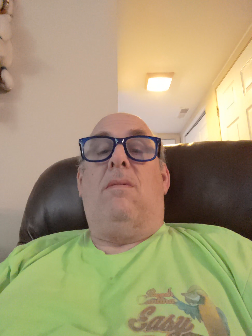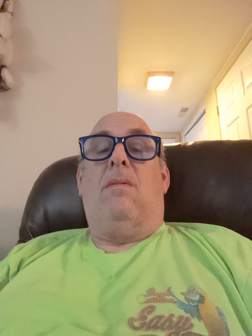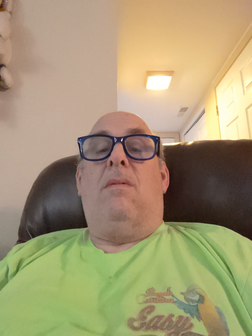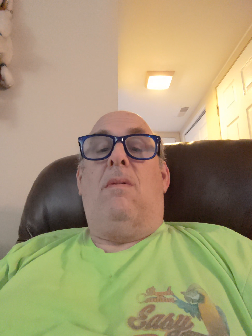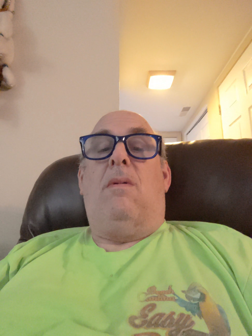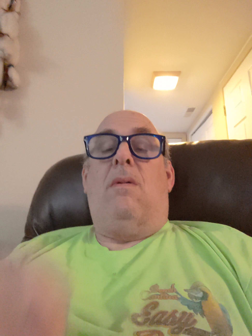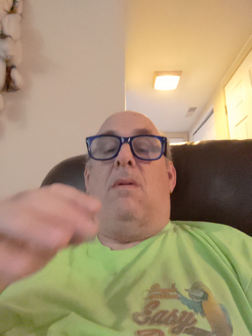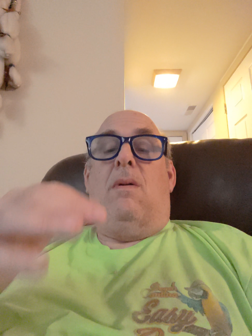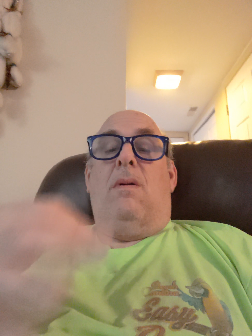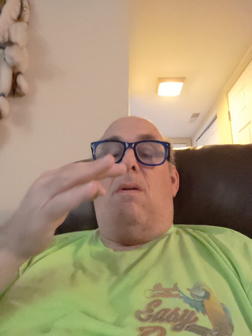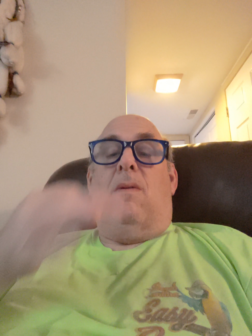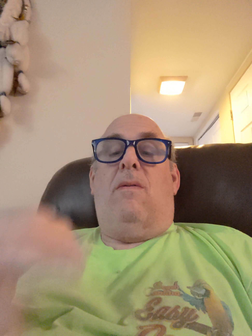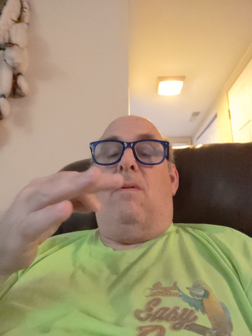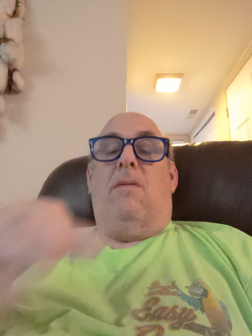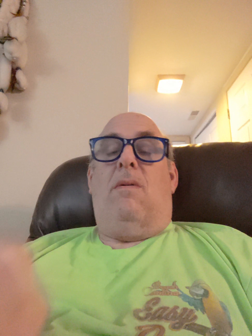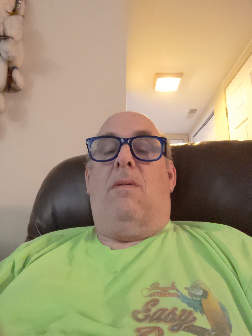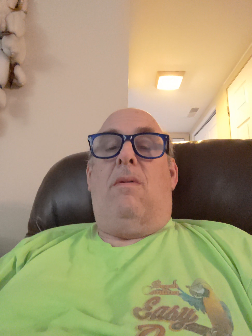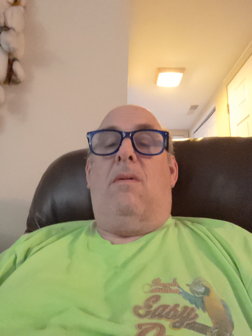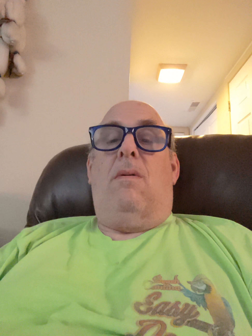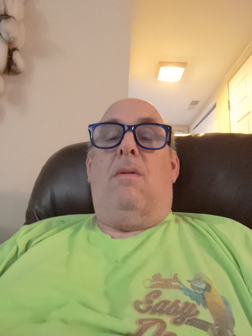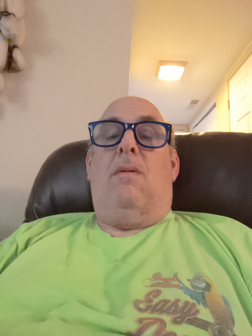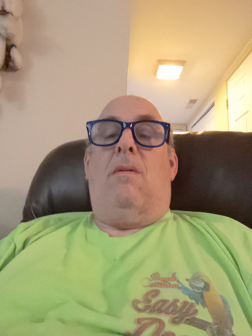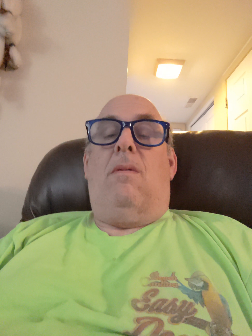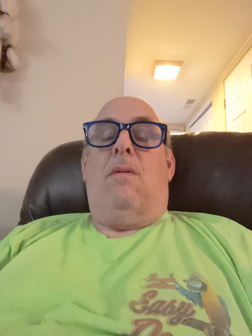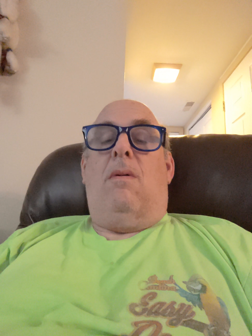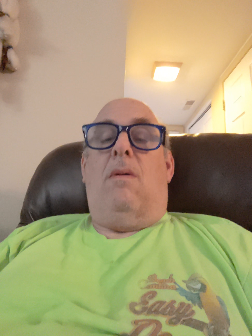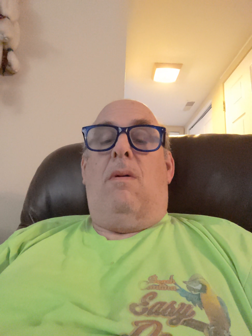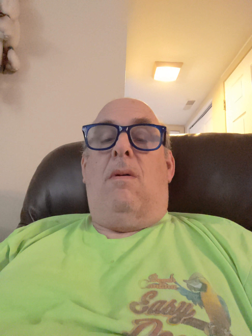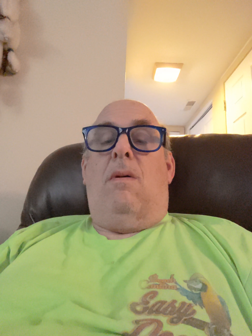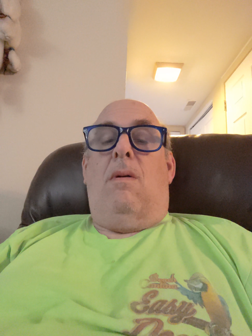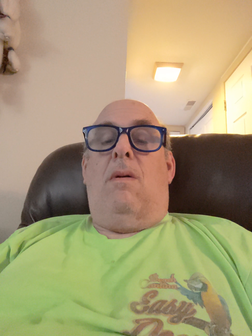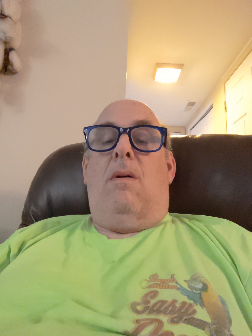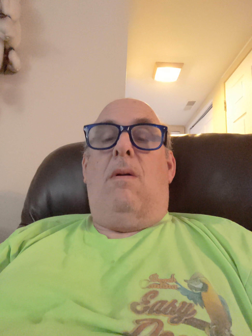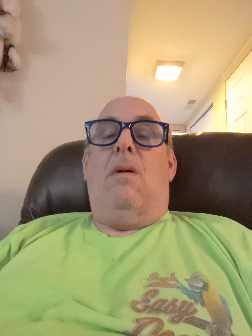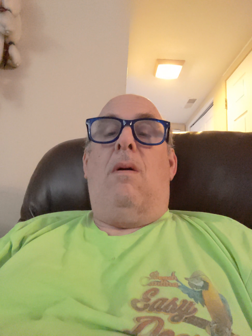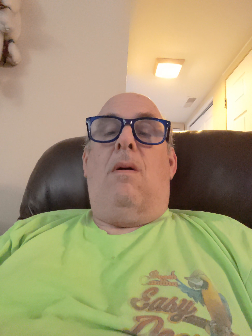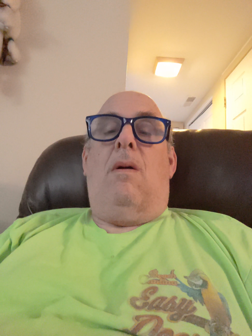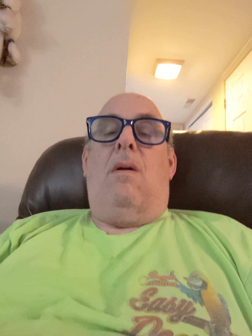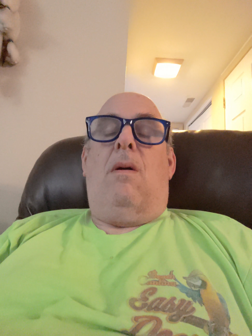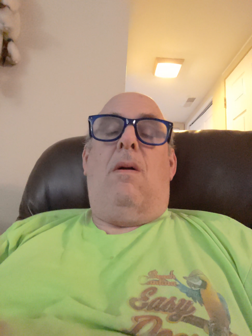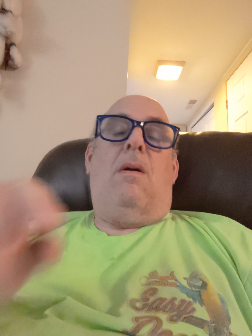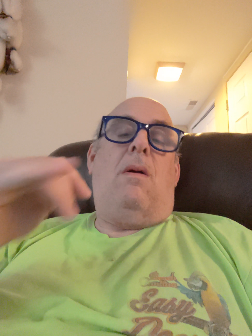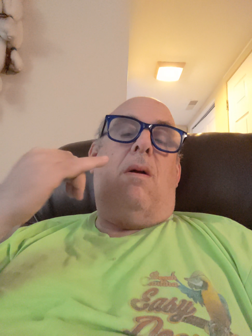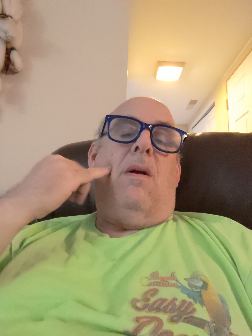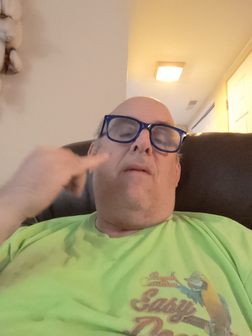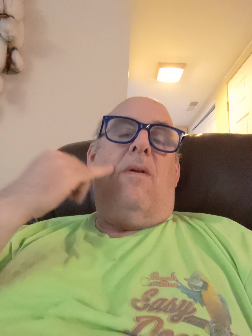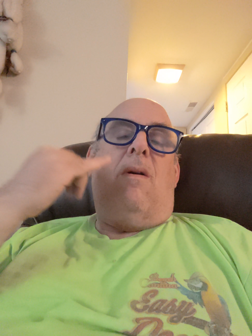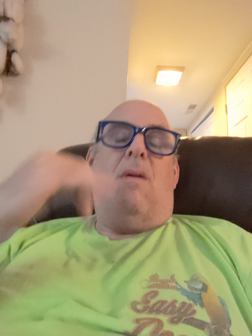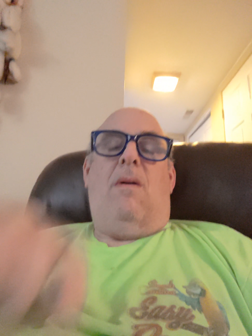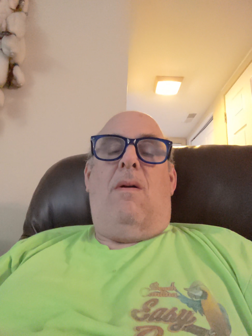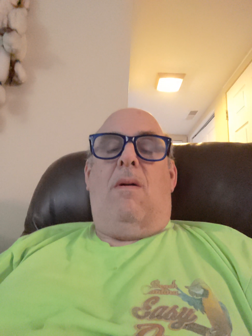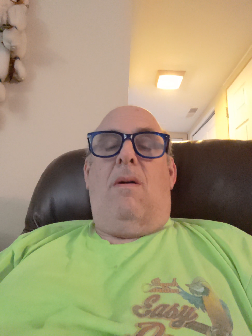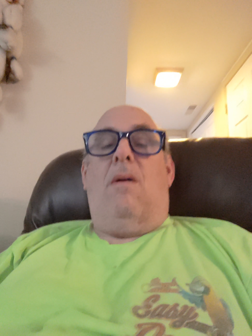if